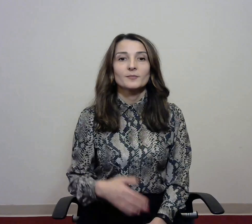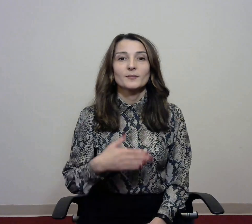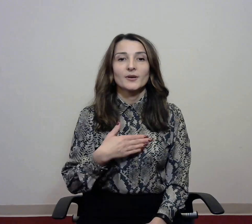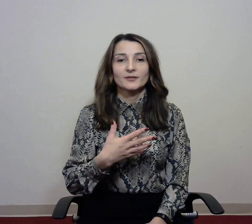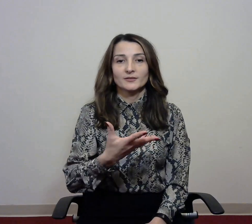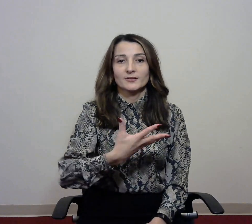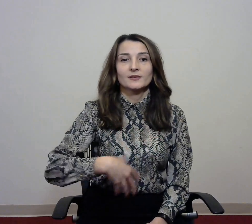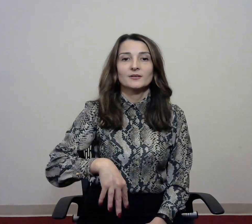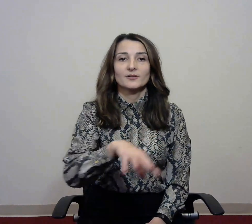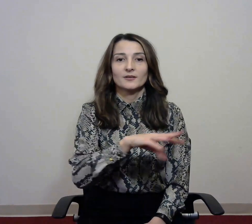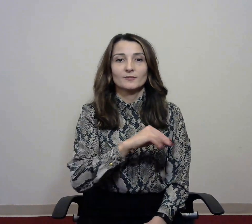biz